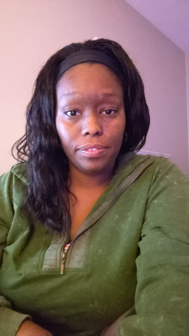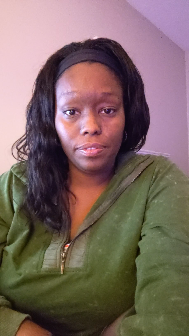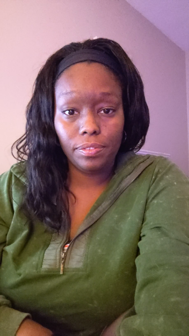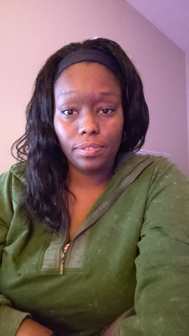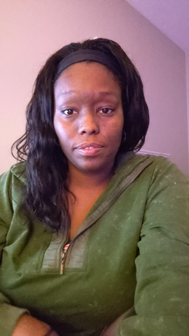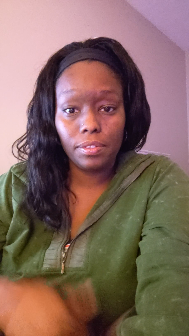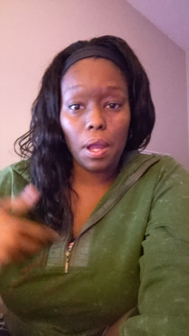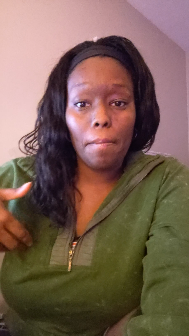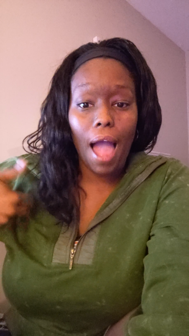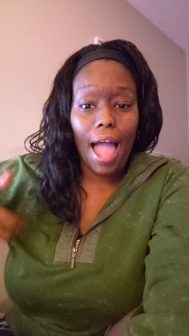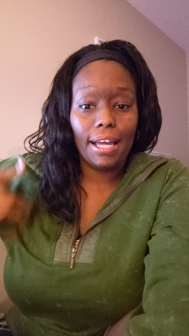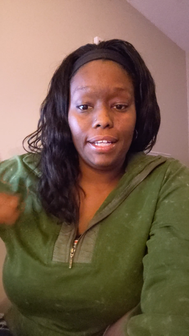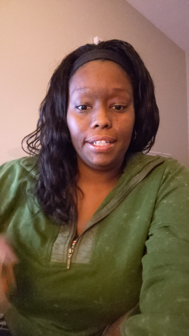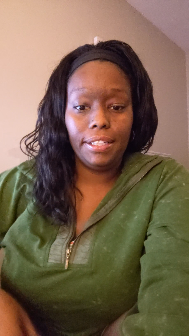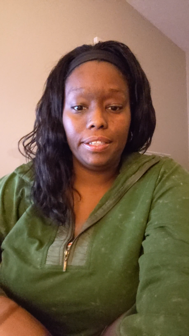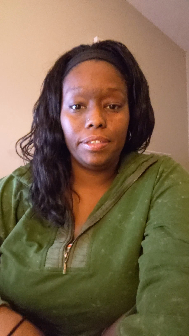monkey